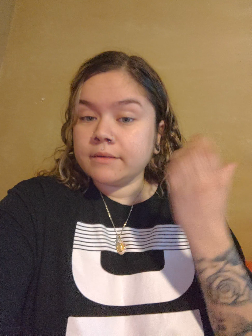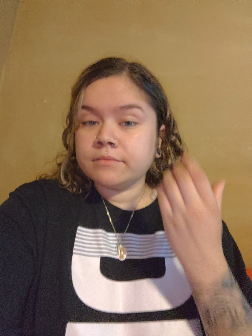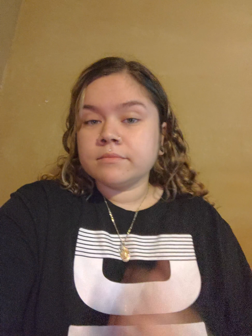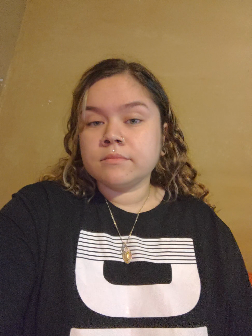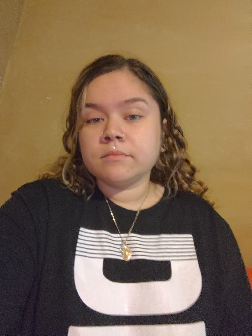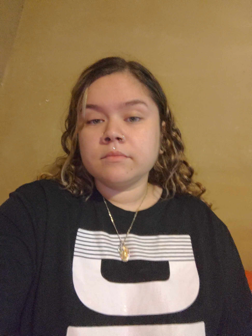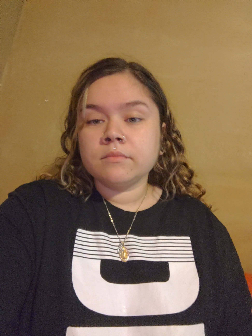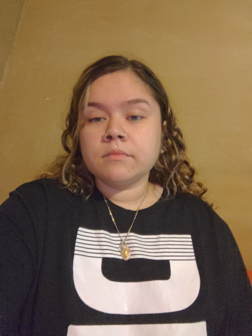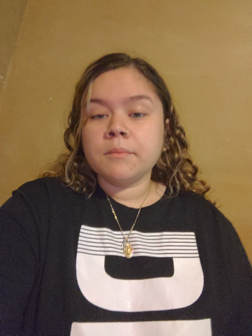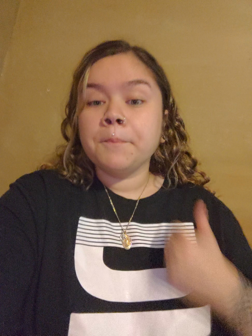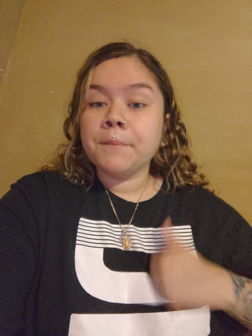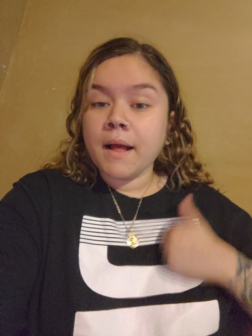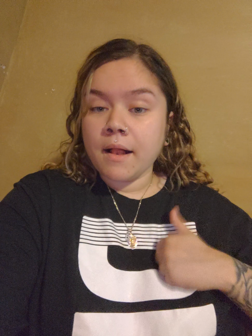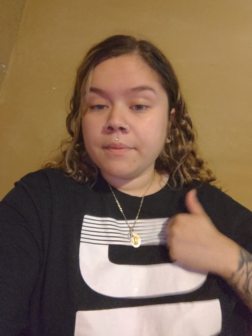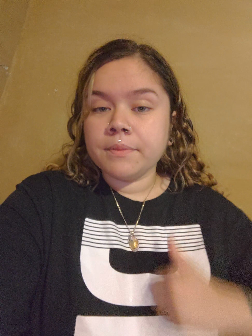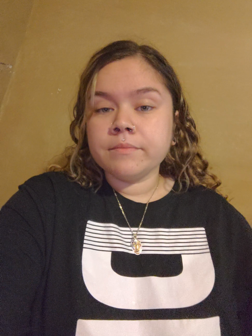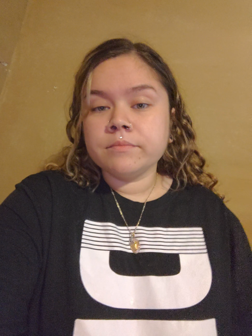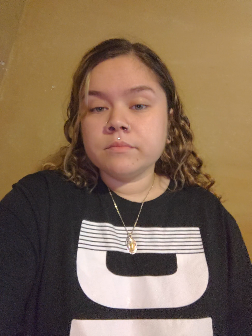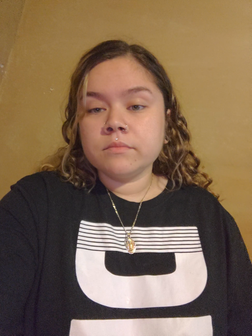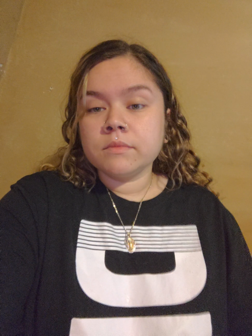bathtub